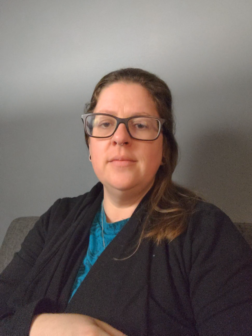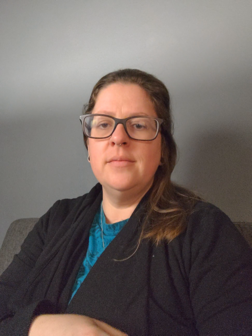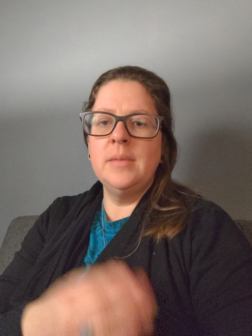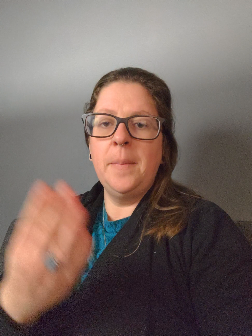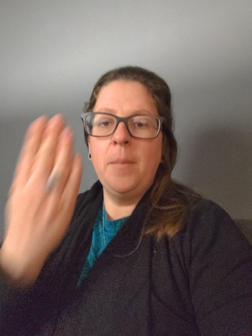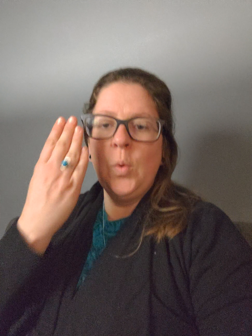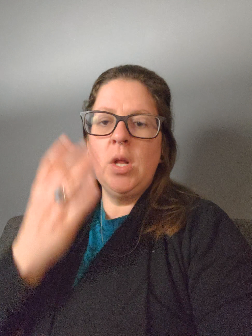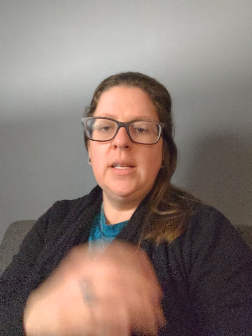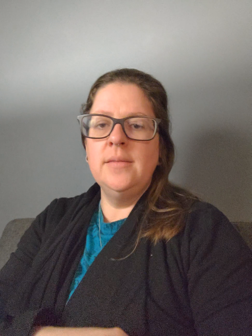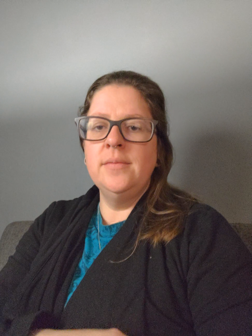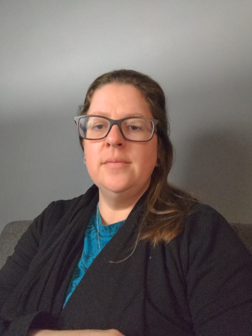morning